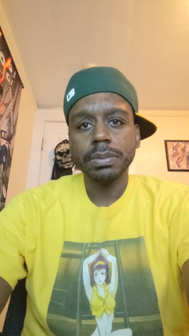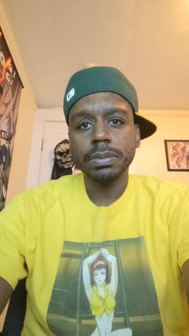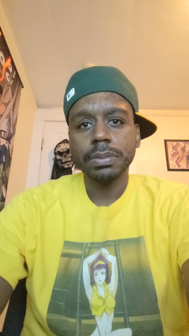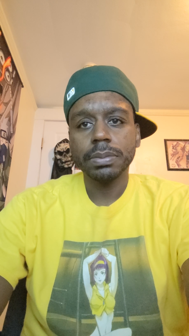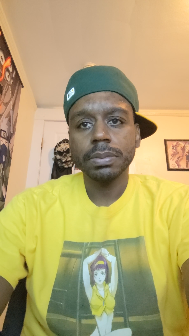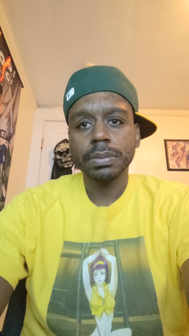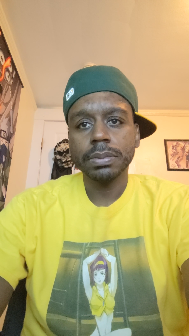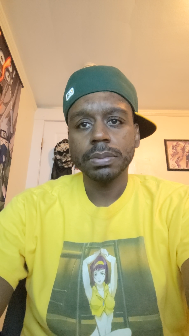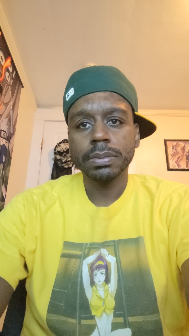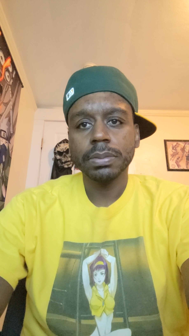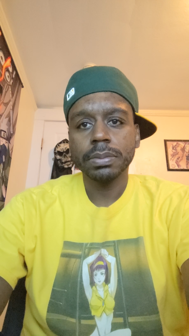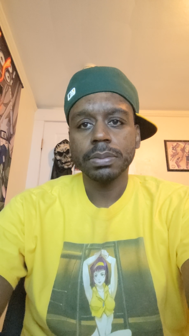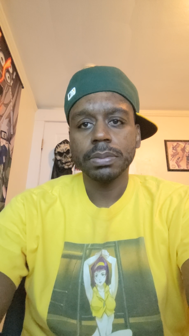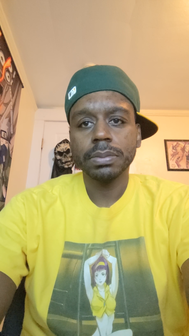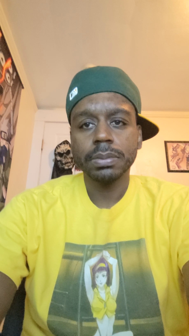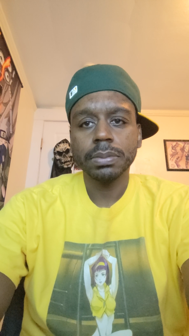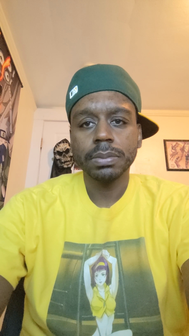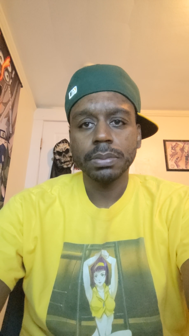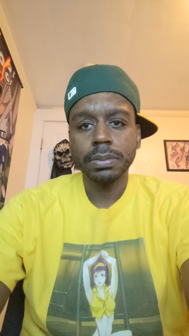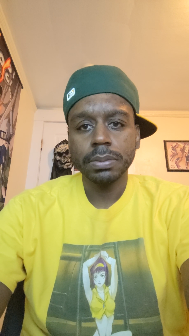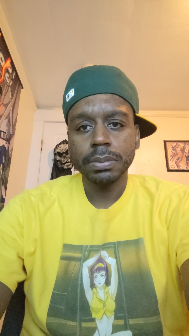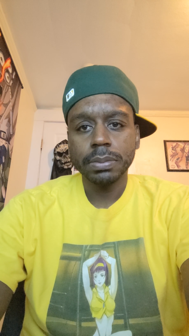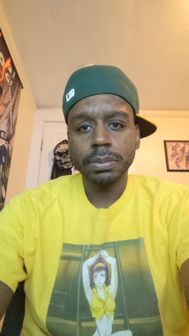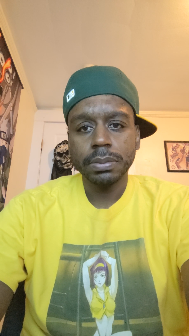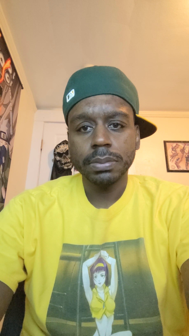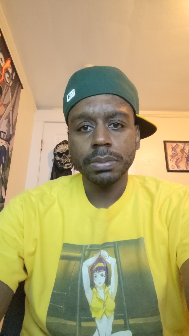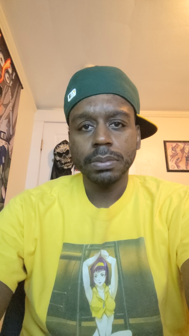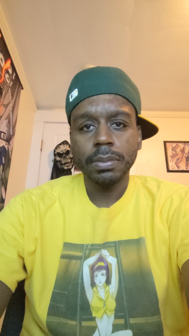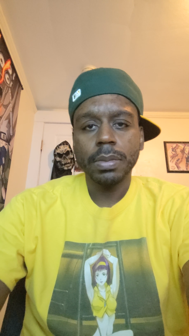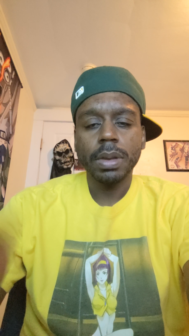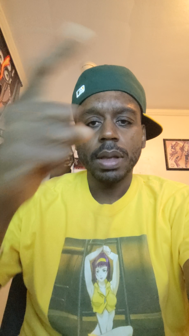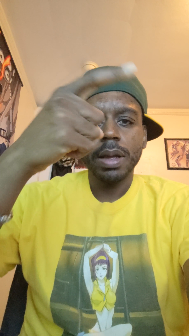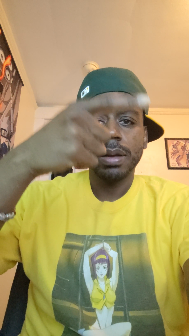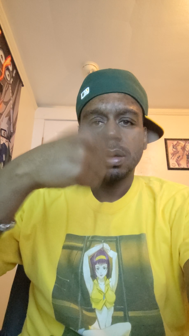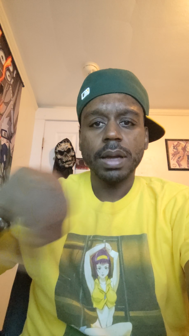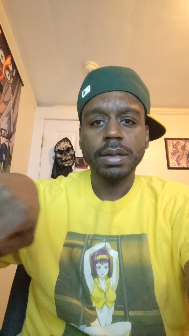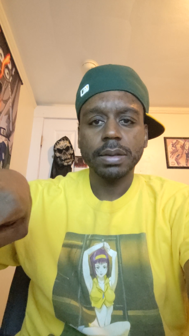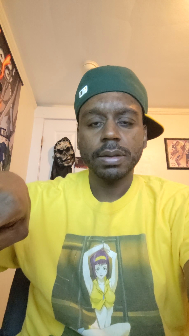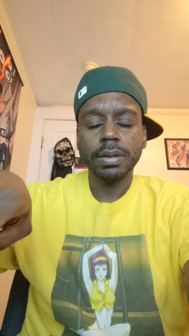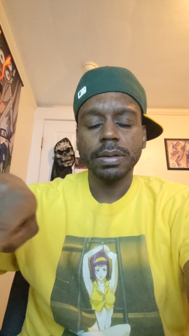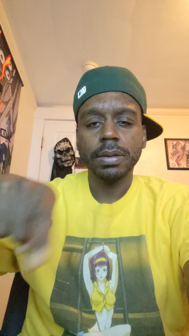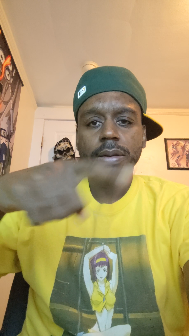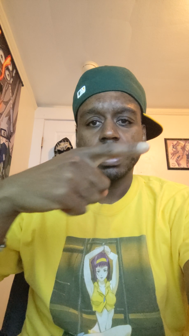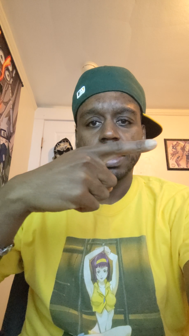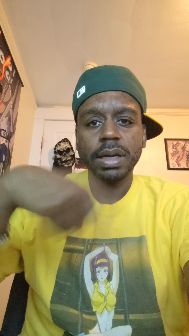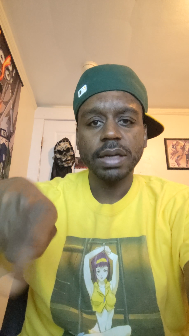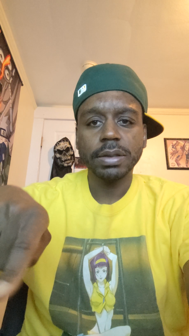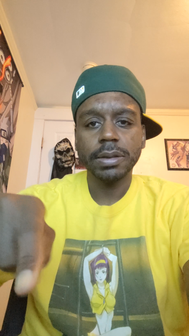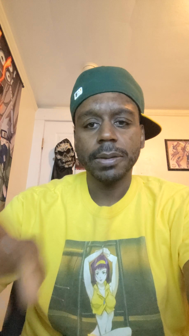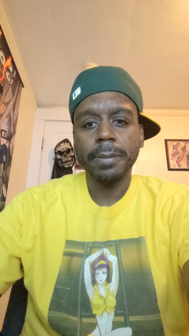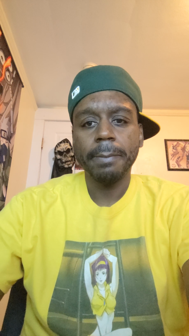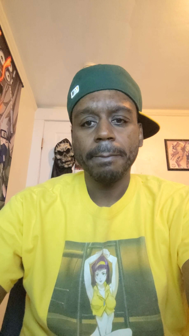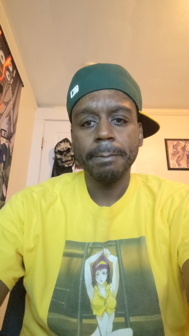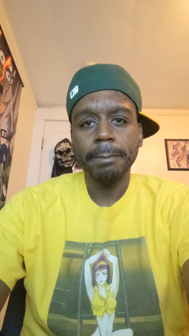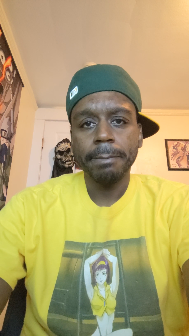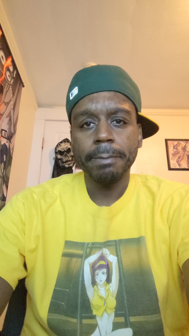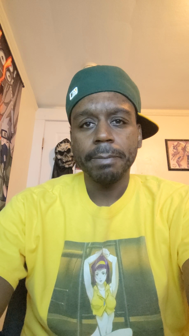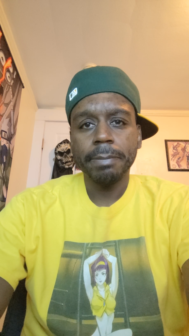cut